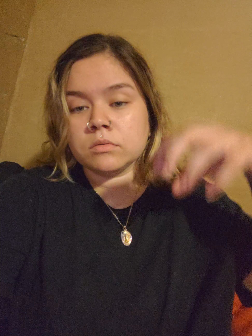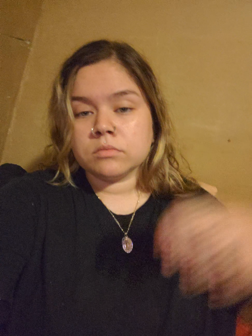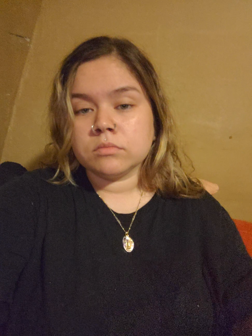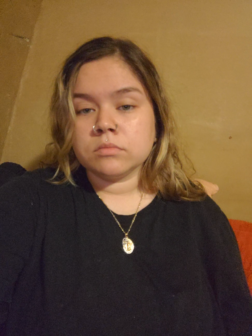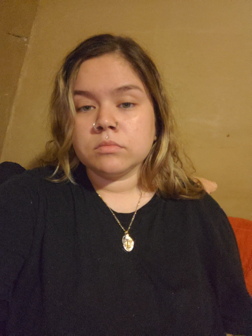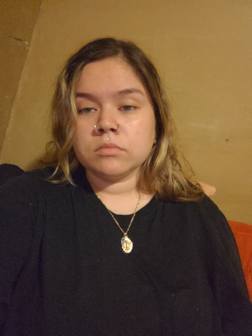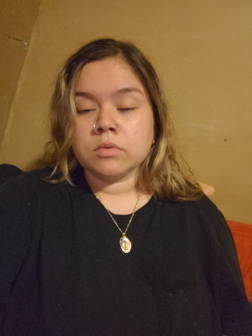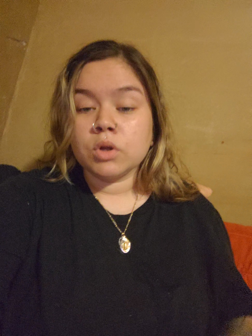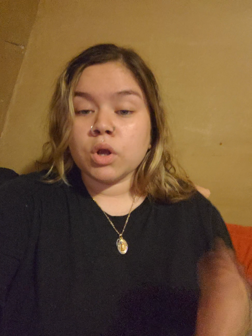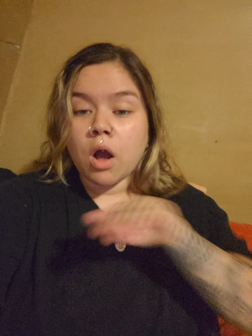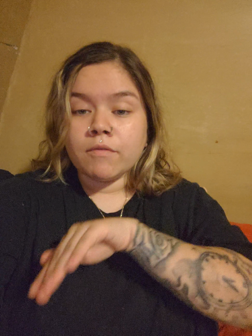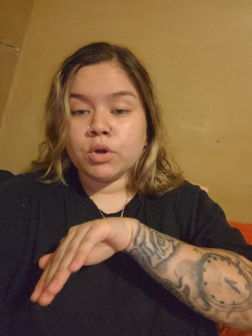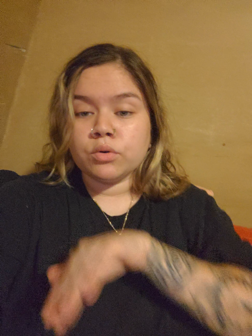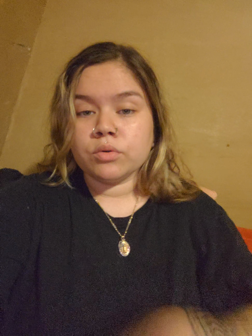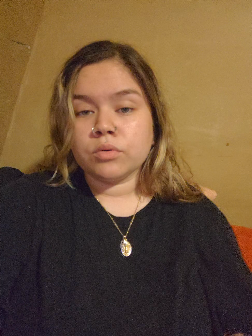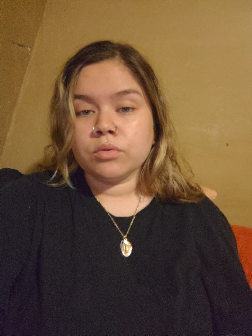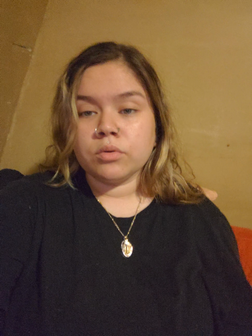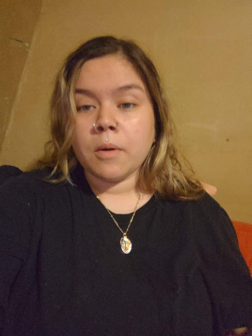cover